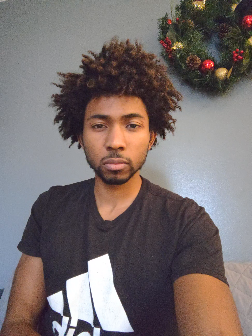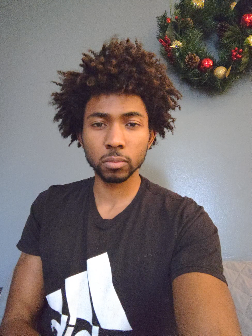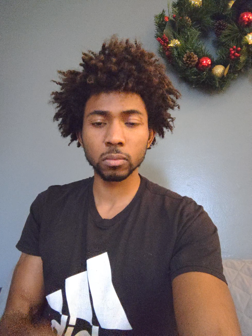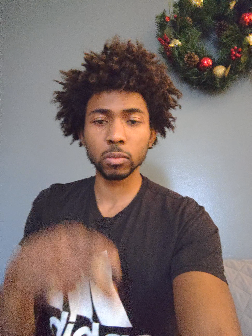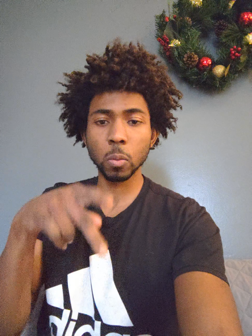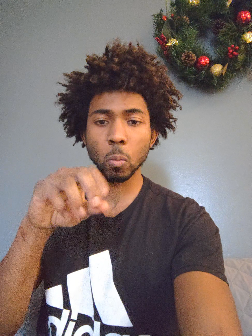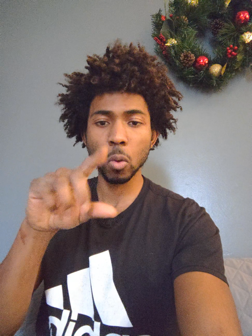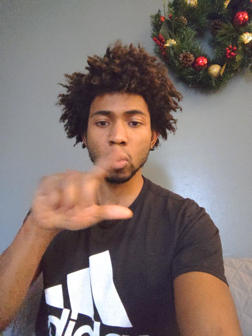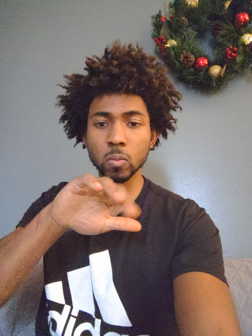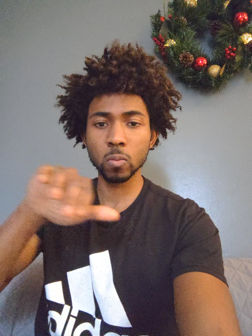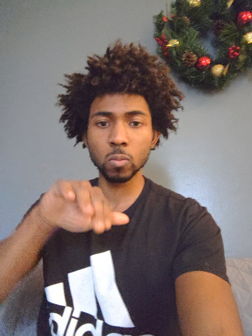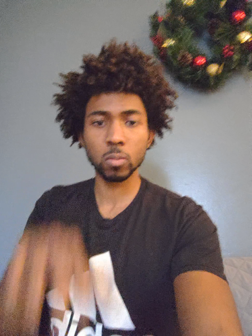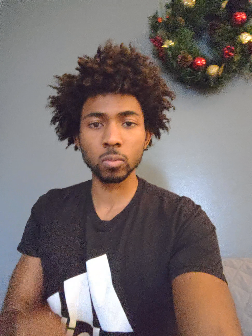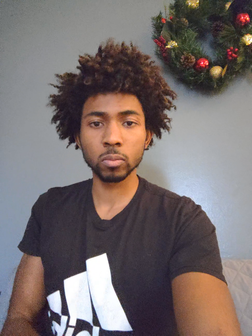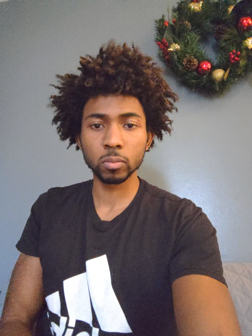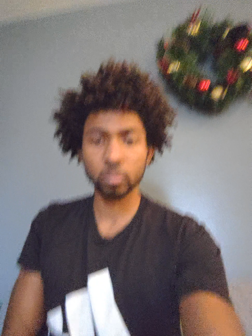pool